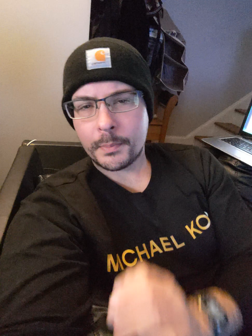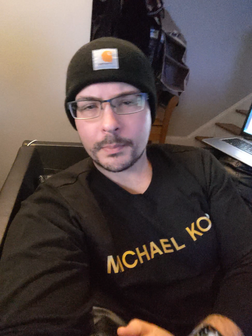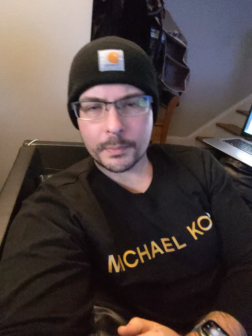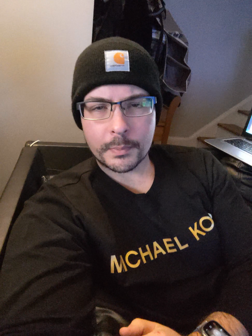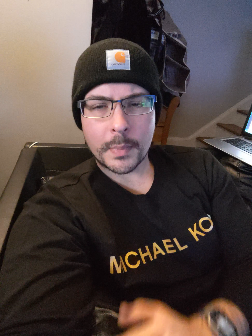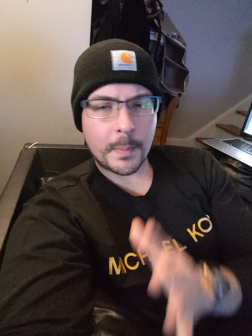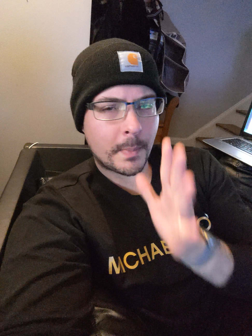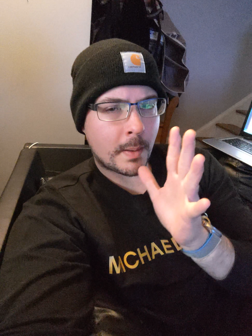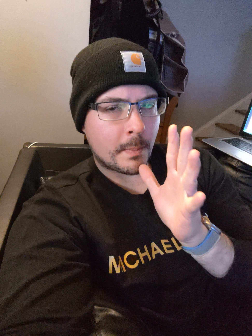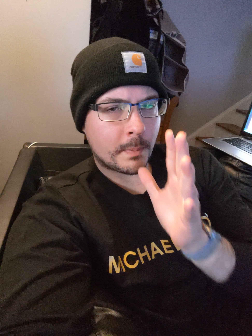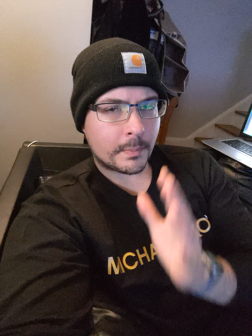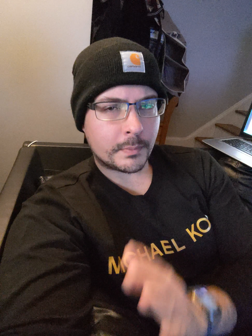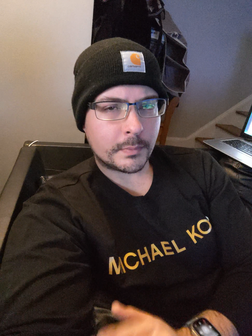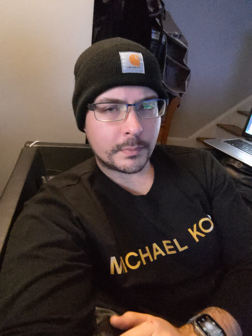mom